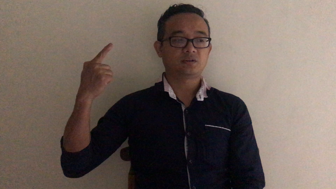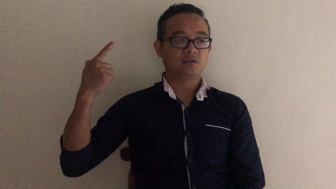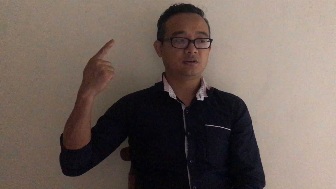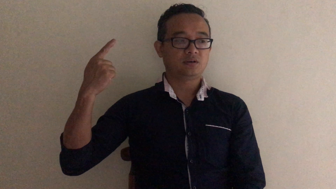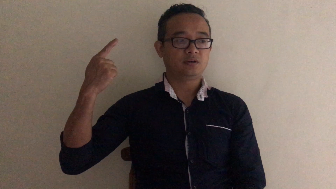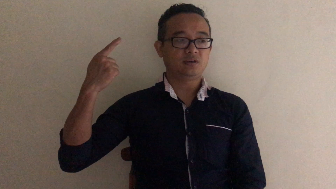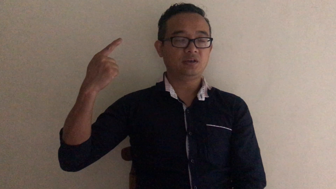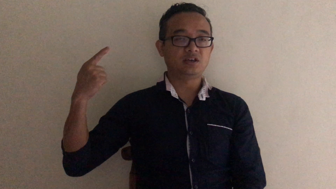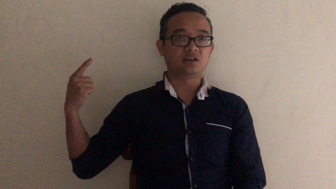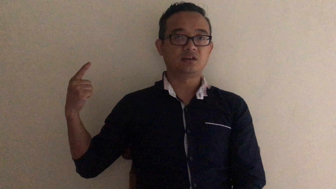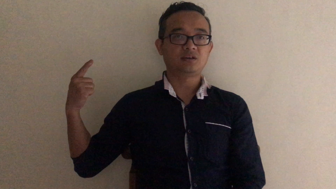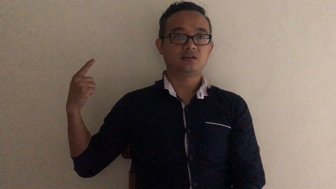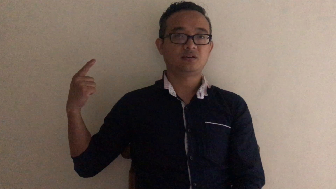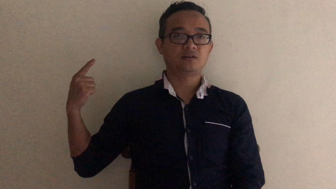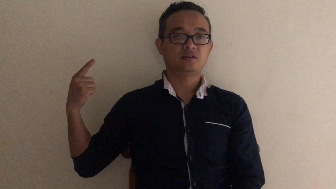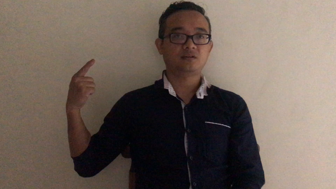ए